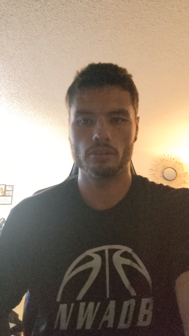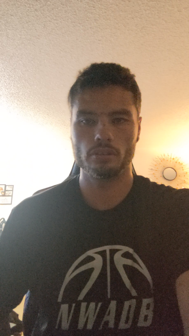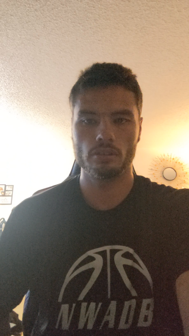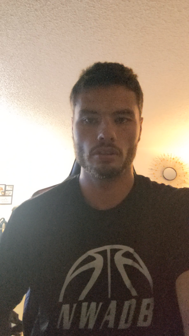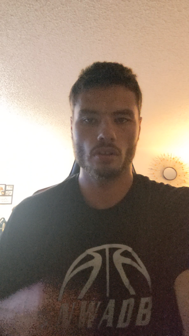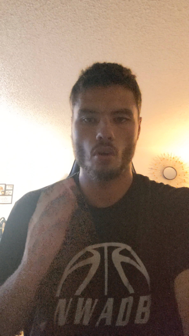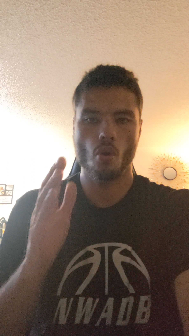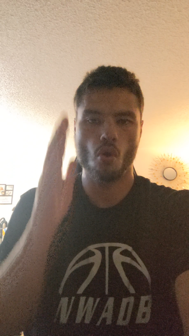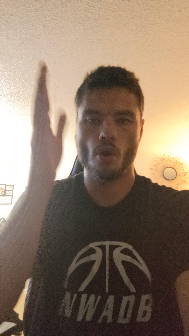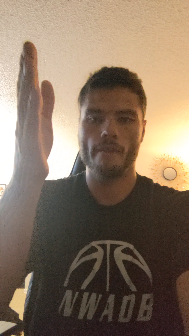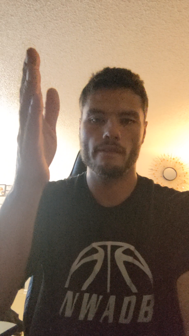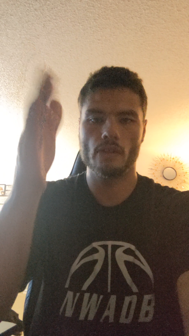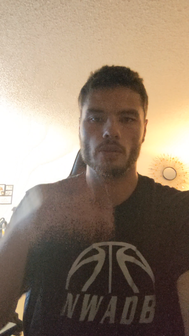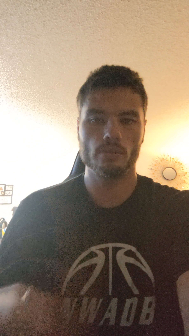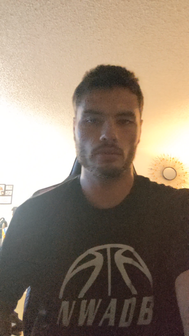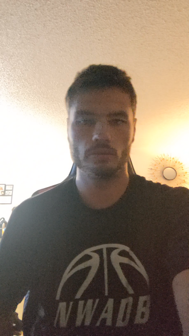over